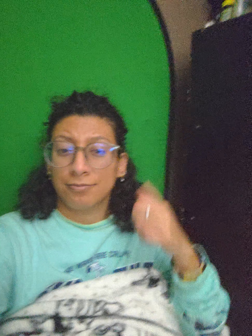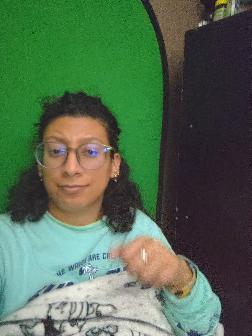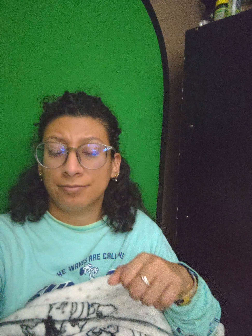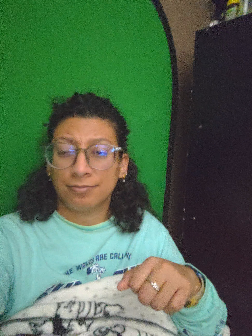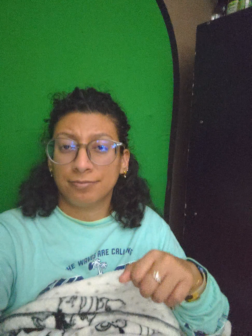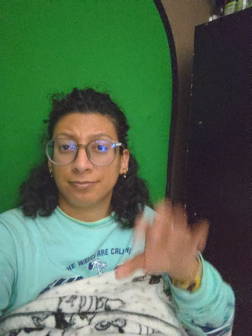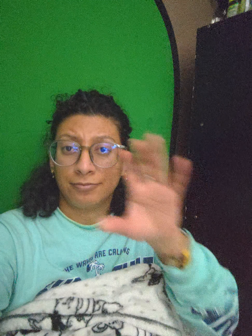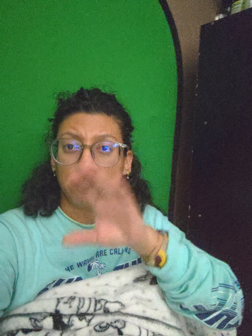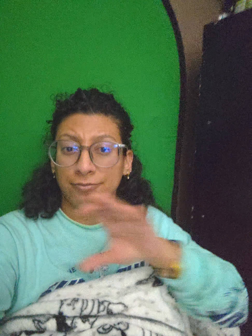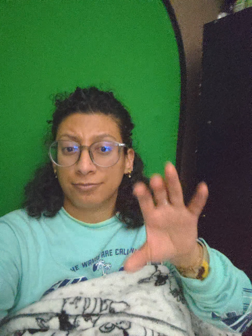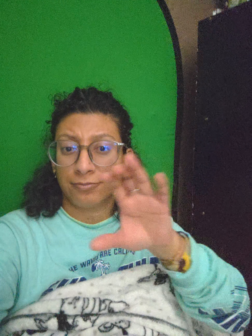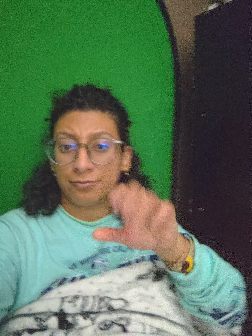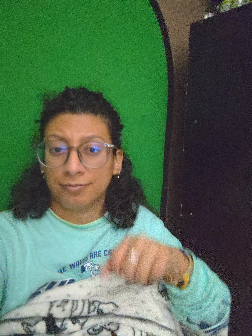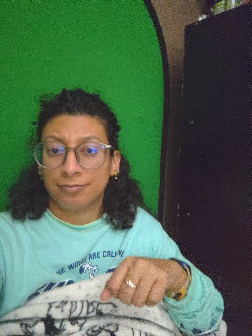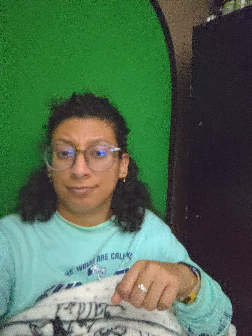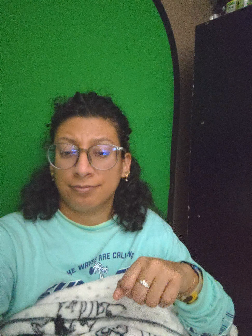chocolate